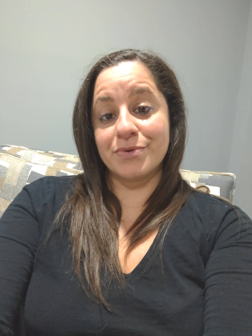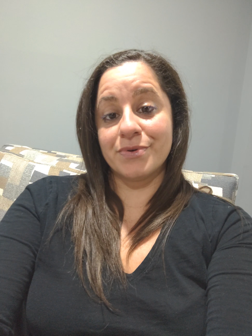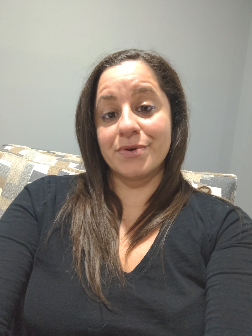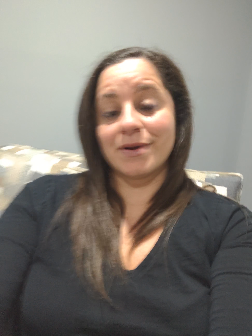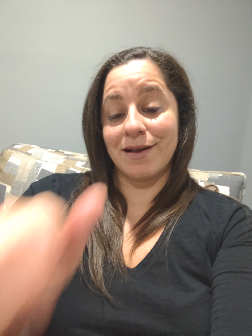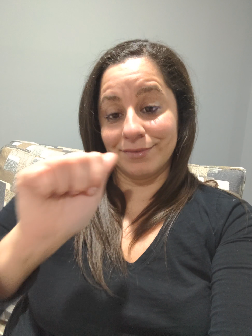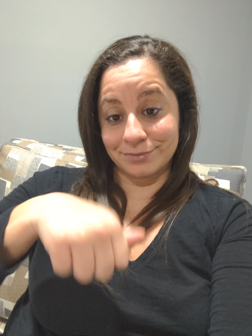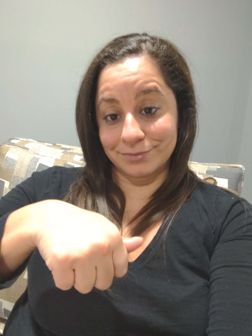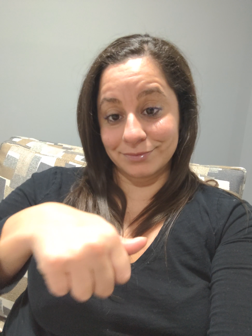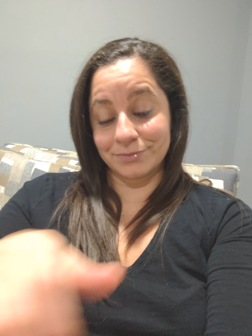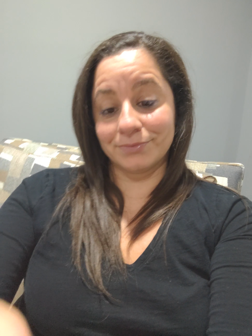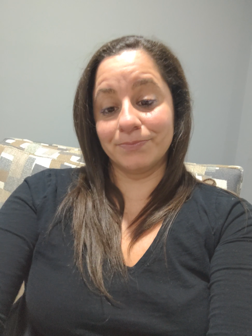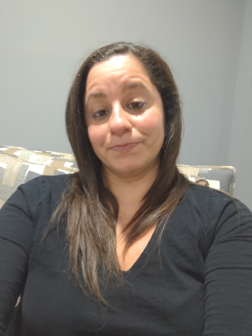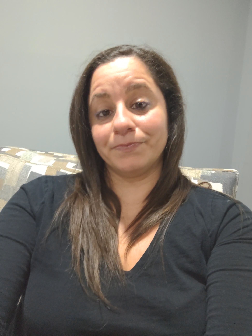can